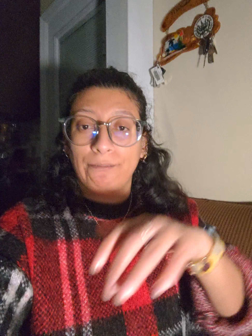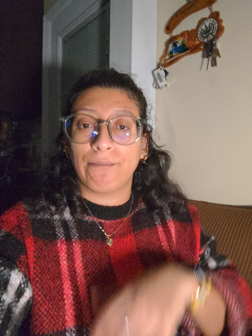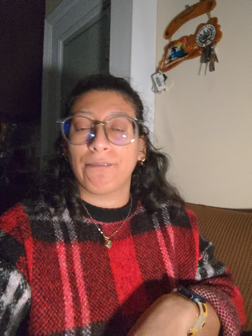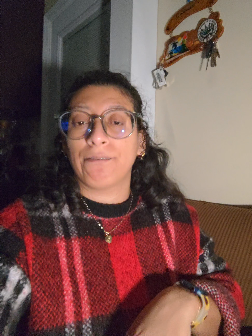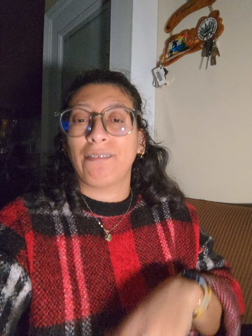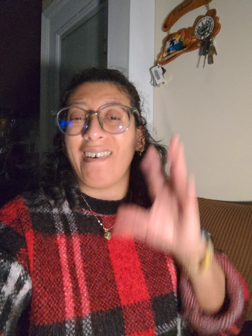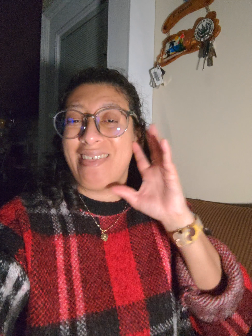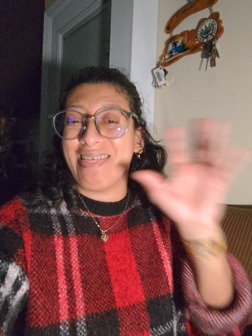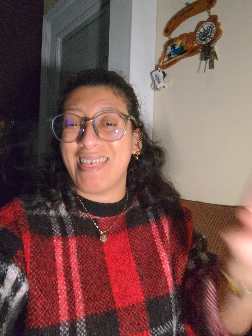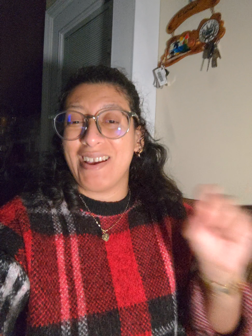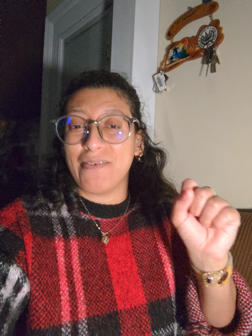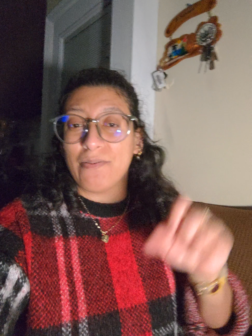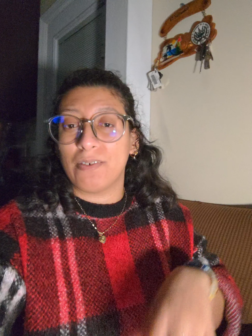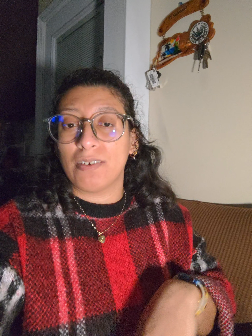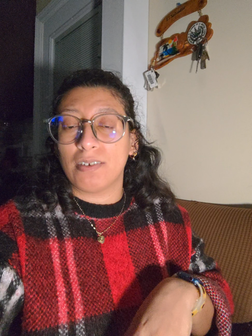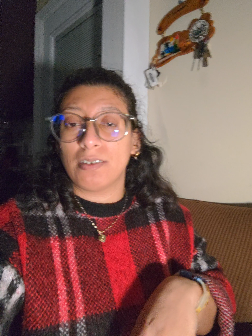loud